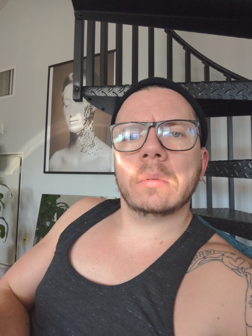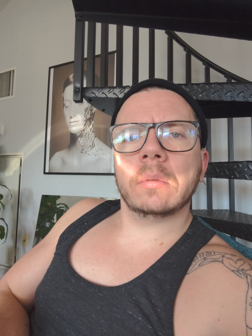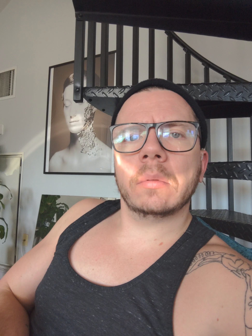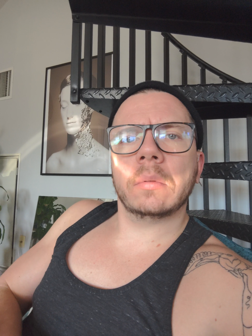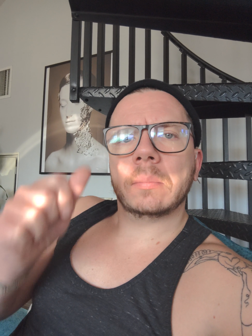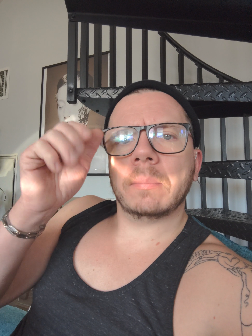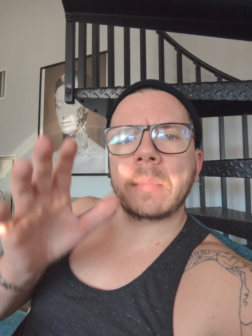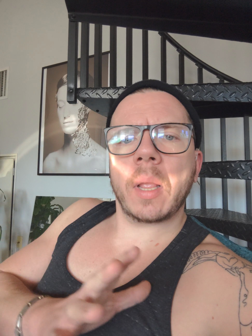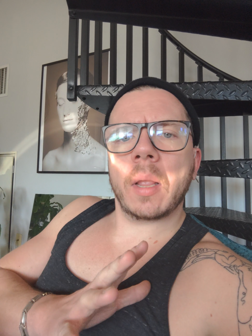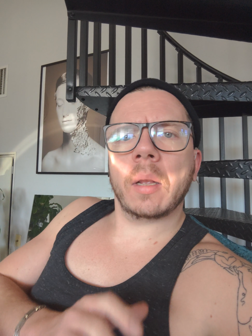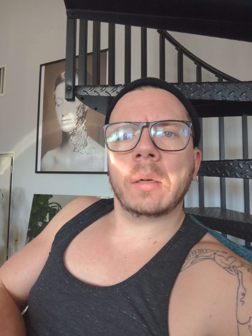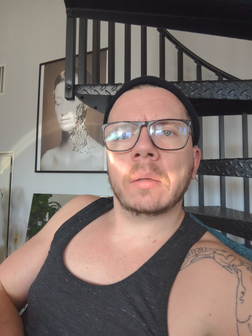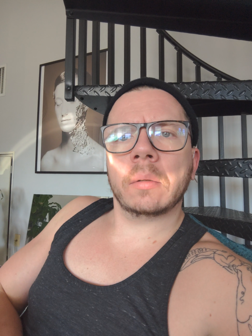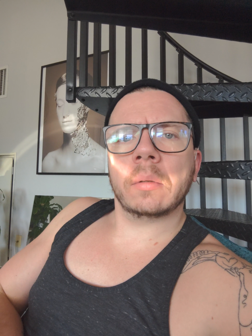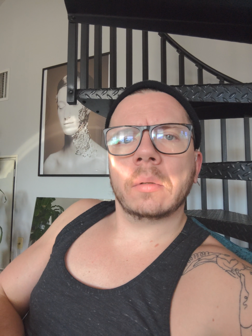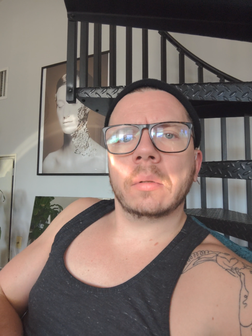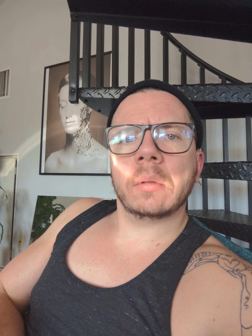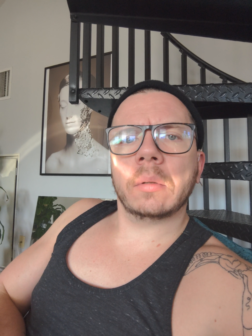man